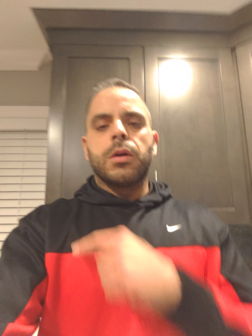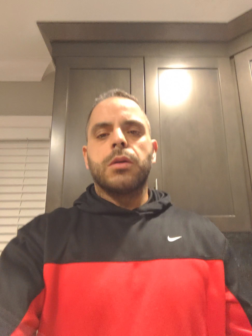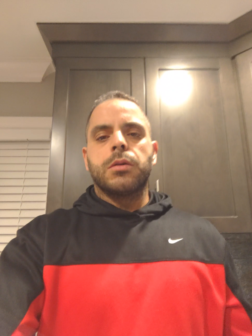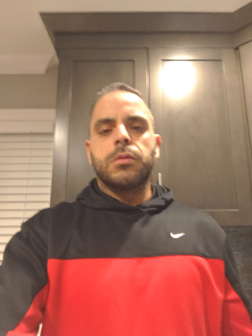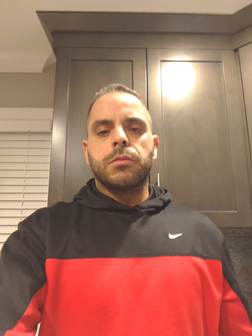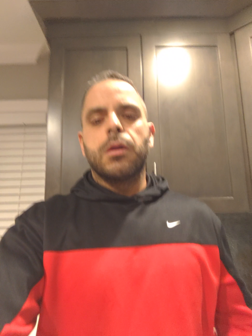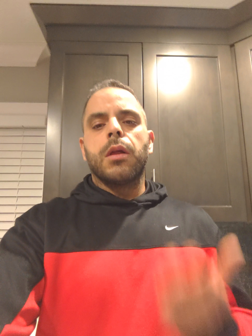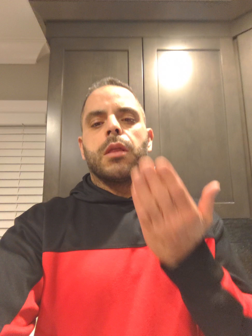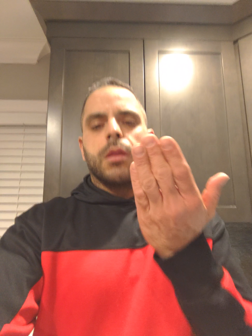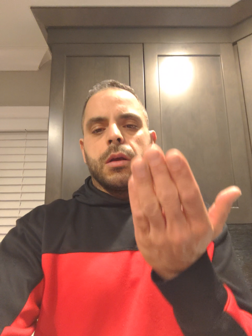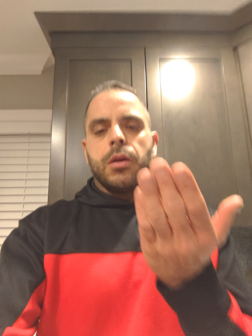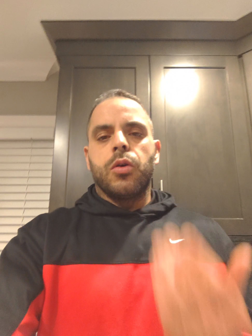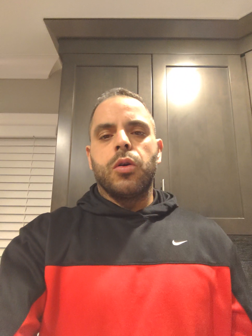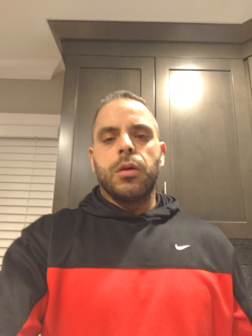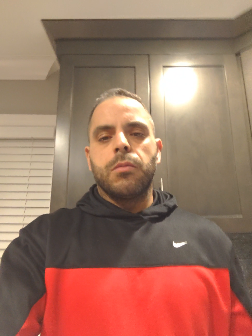there